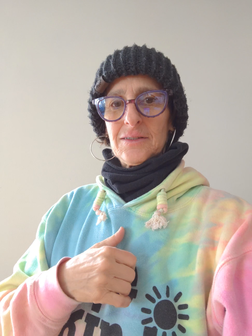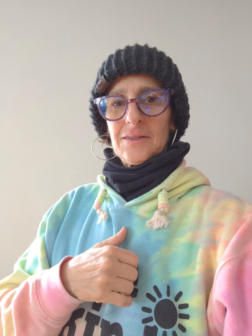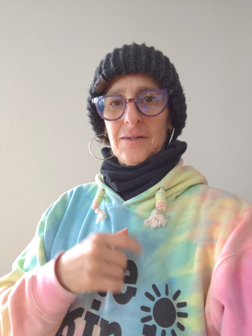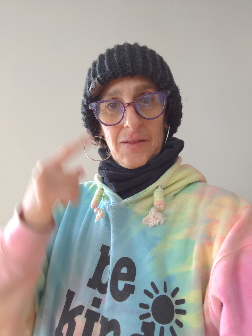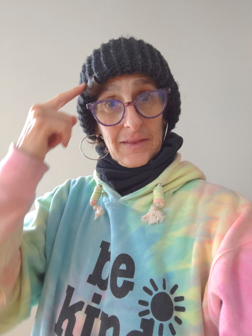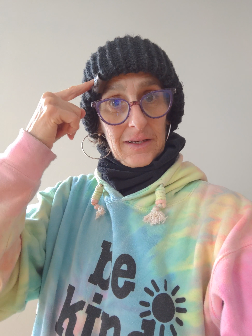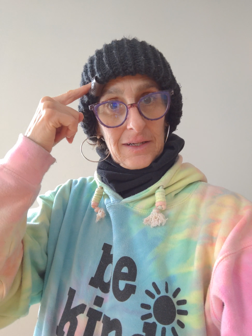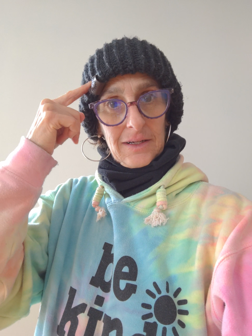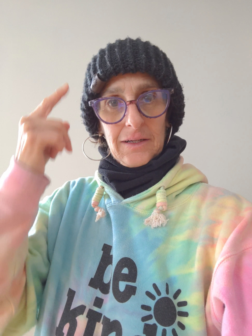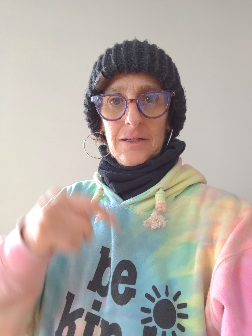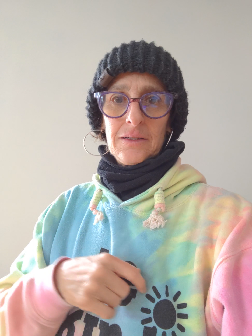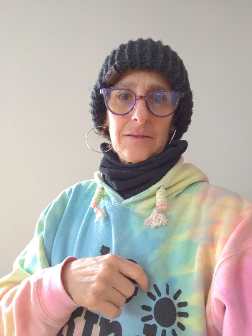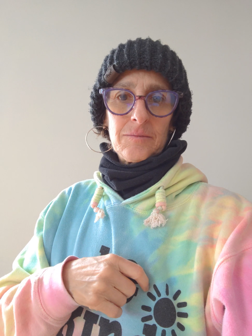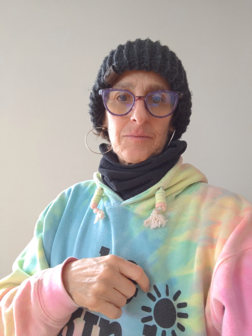think